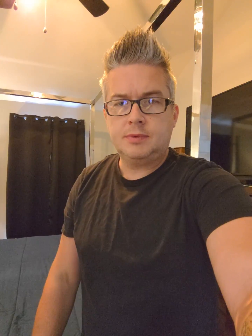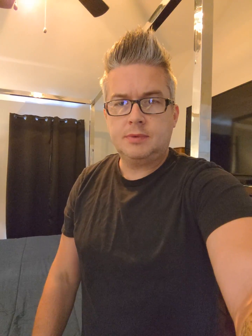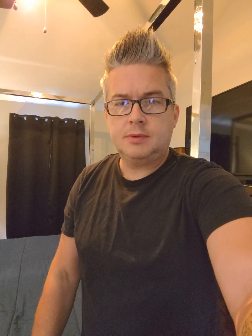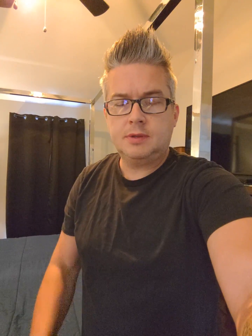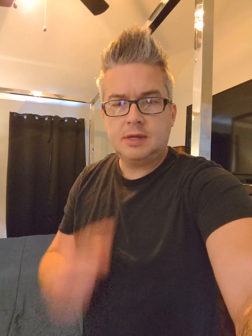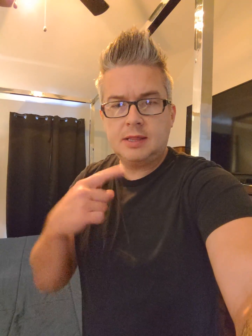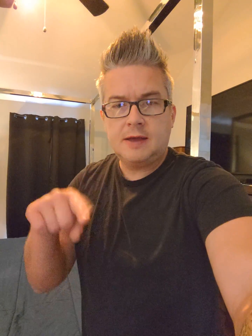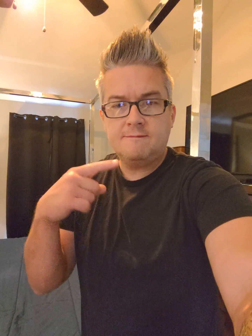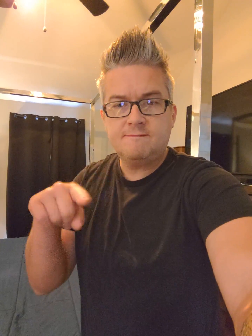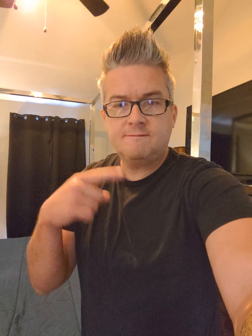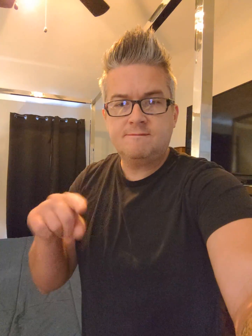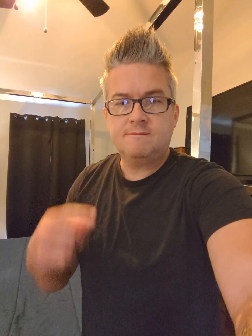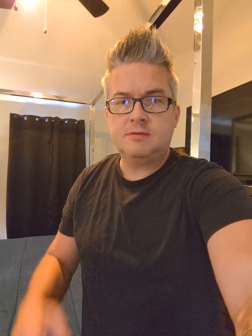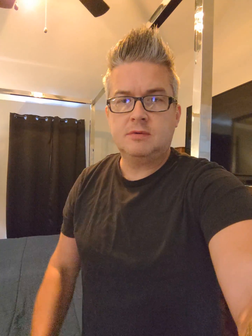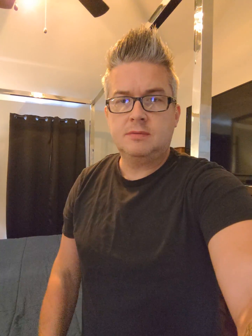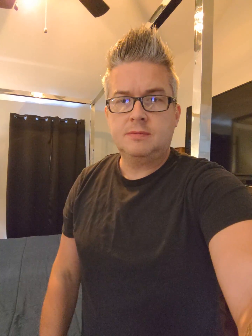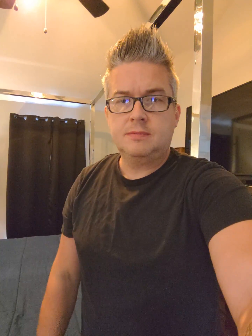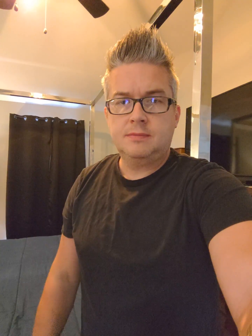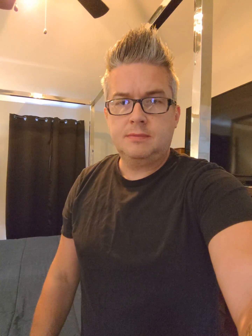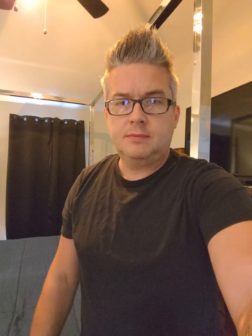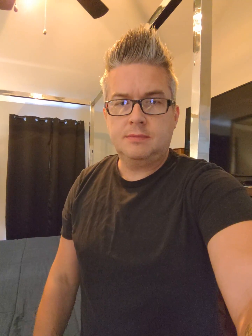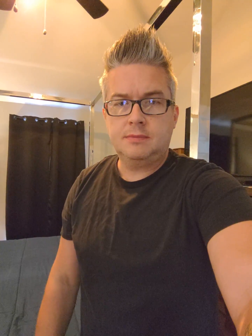knife